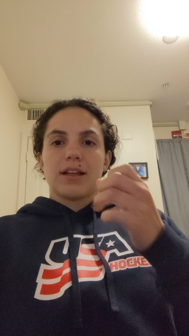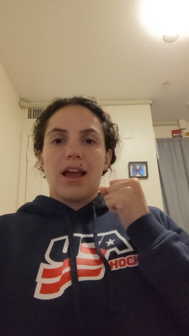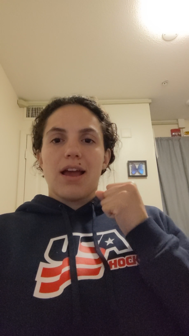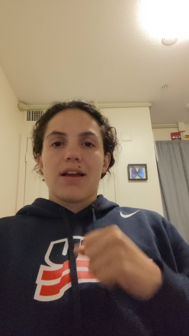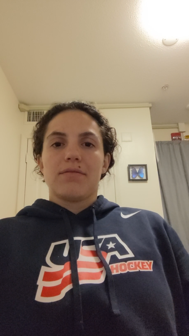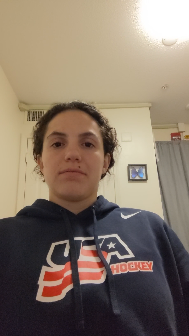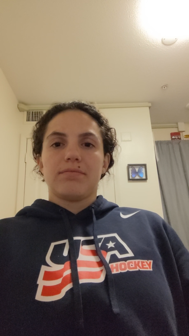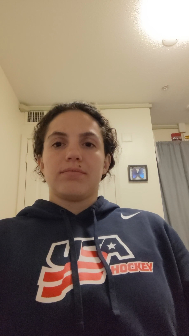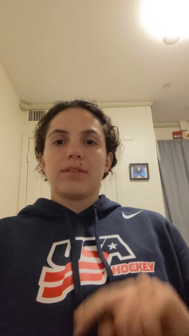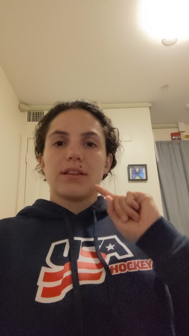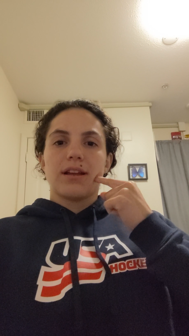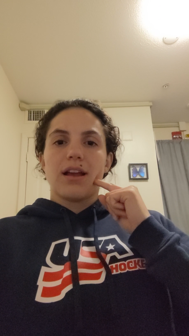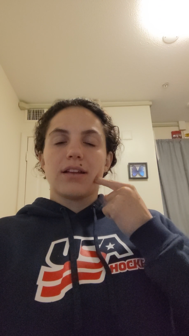candy